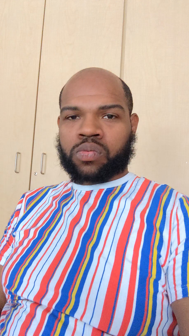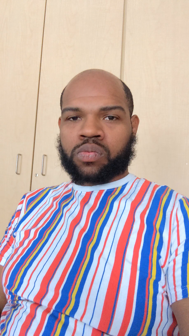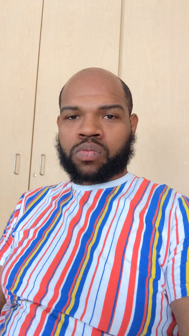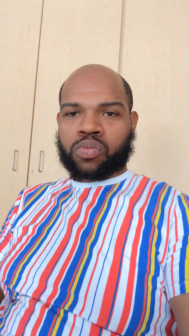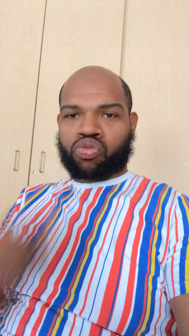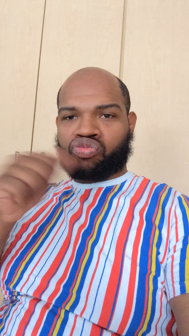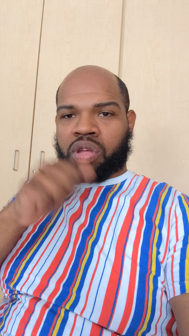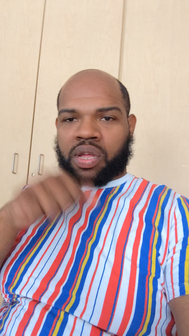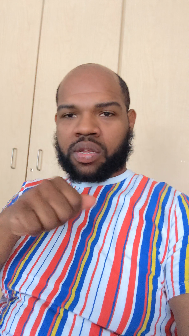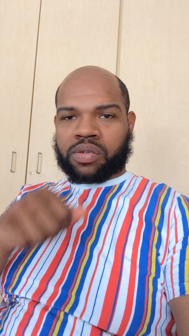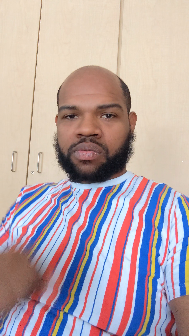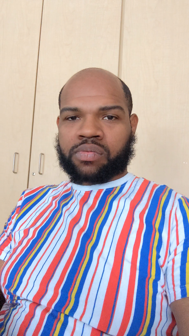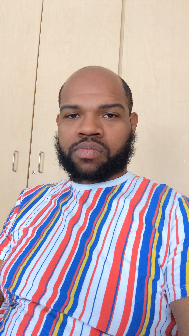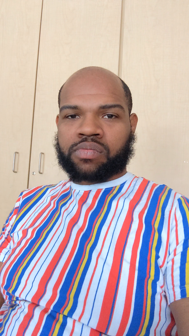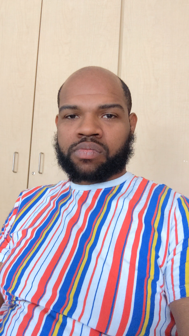rock